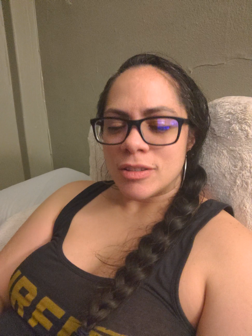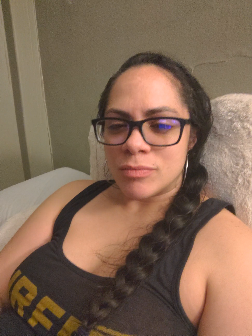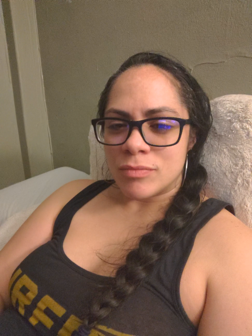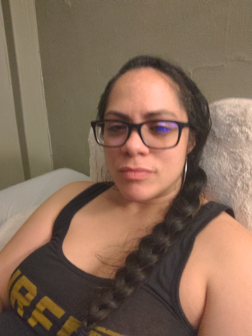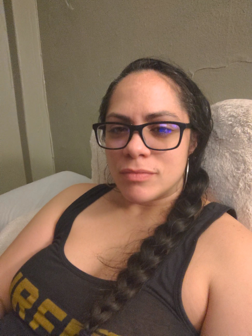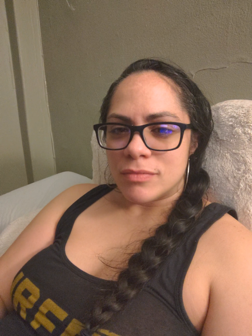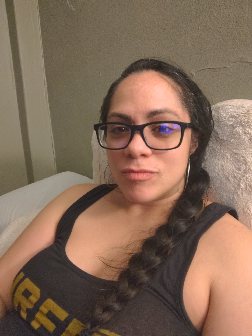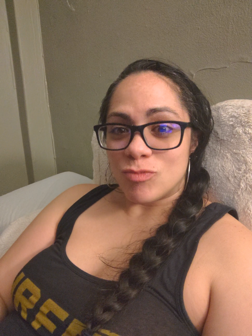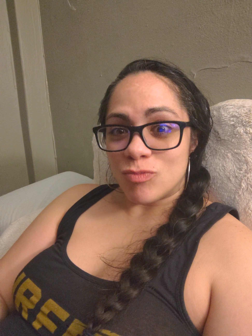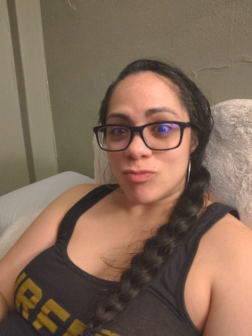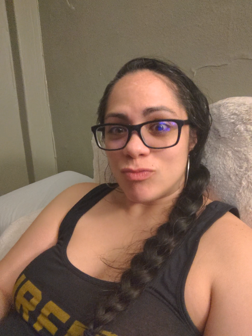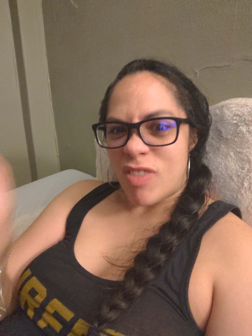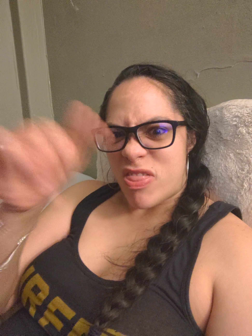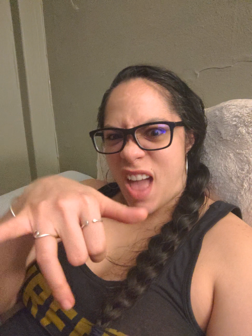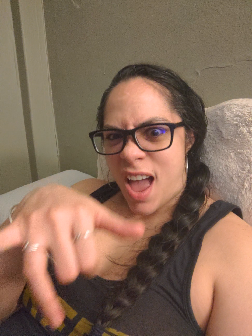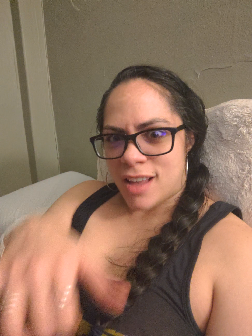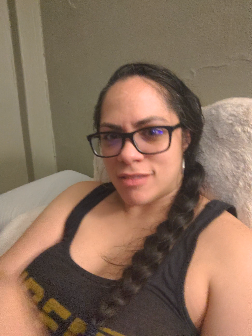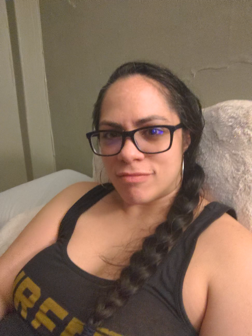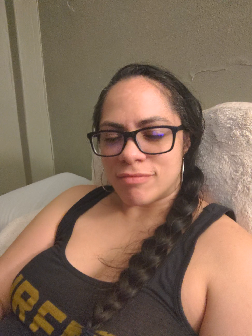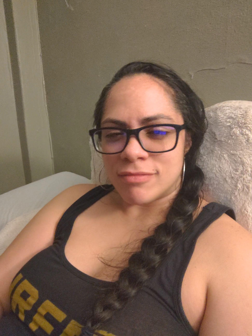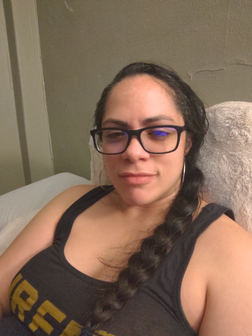that